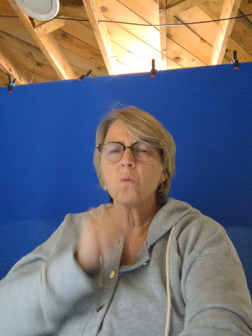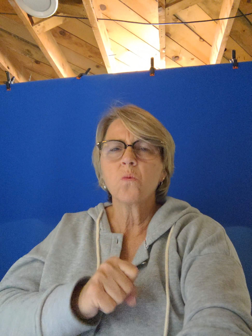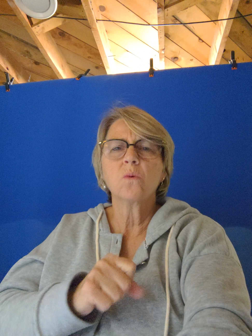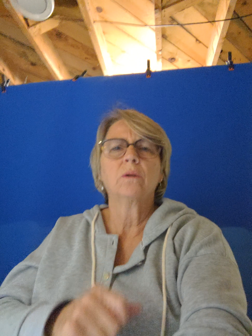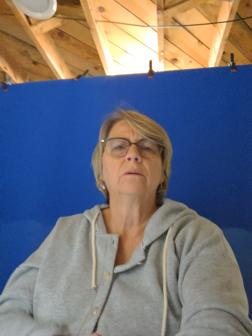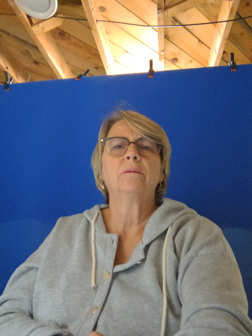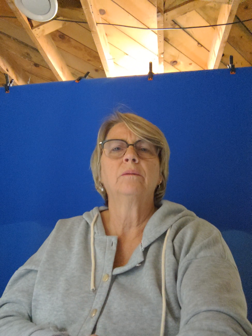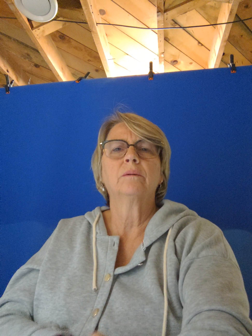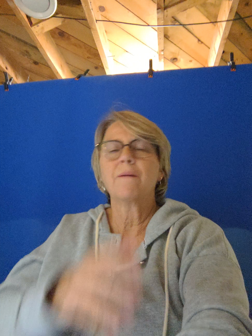old